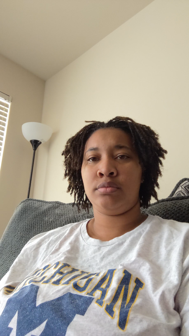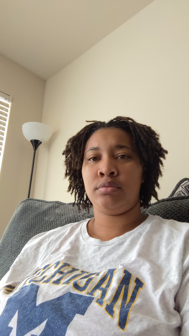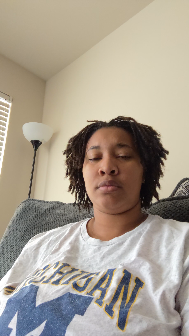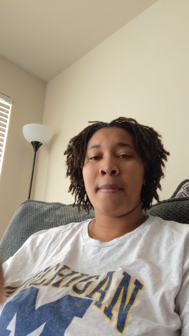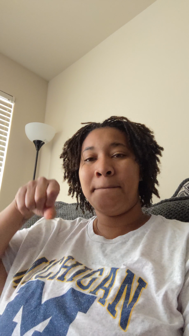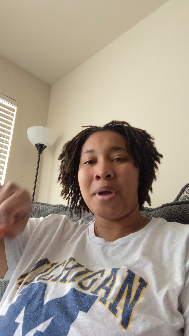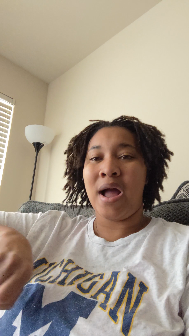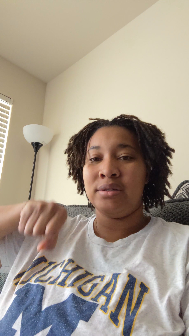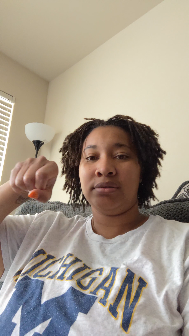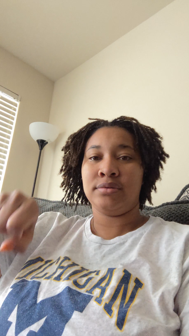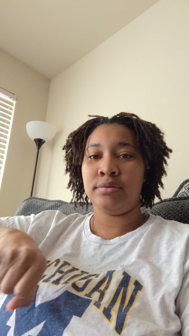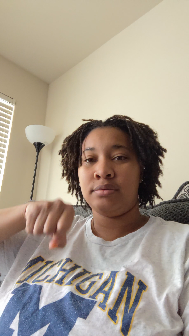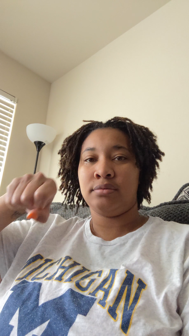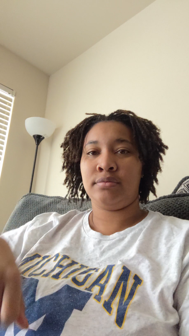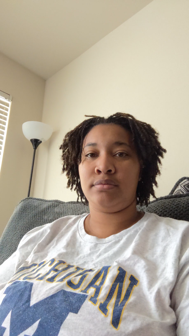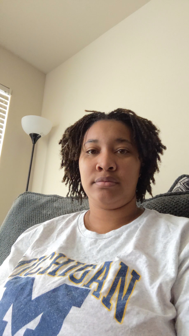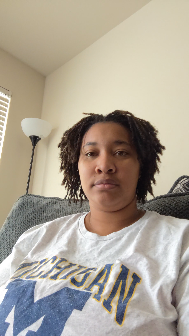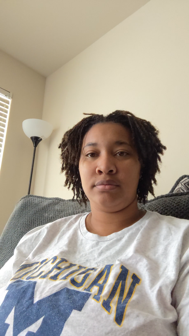bicycle